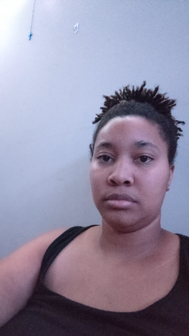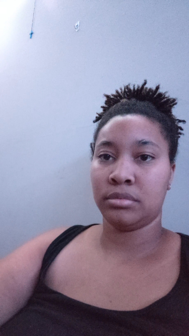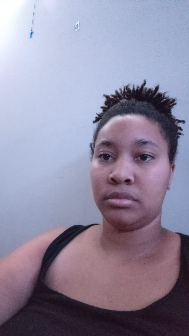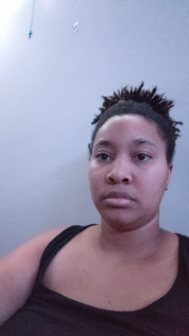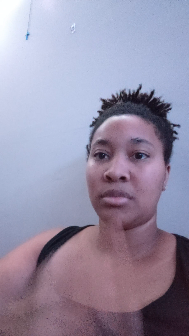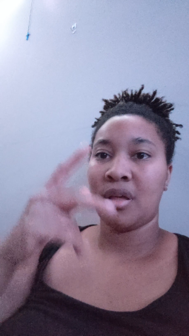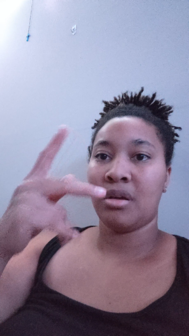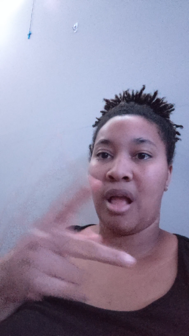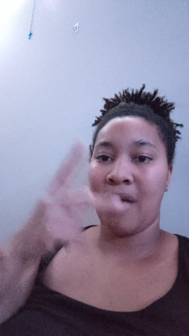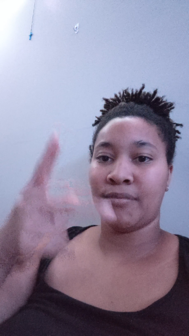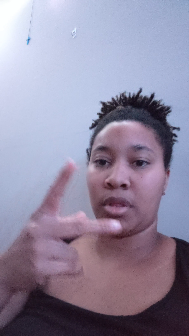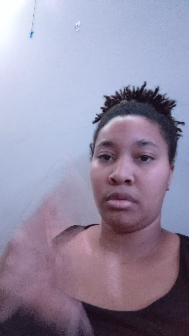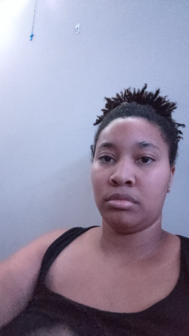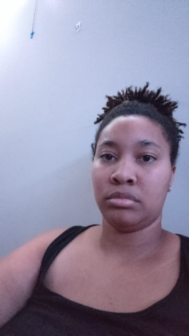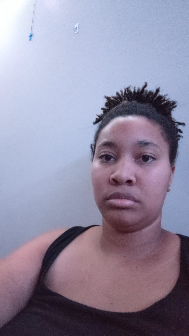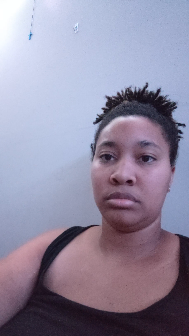careful